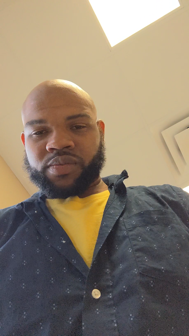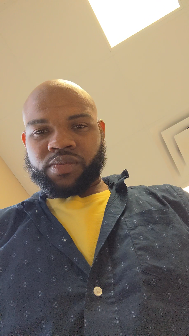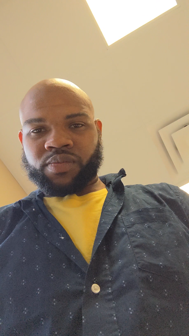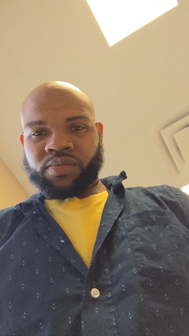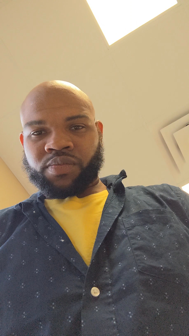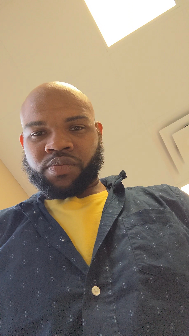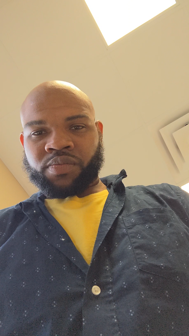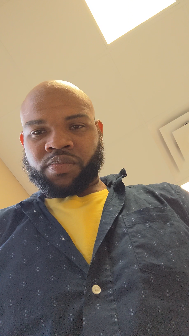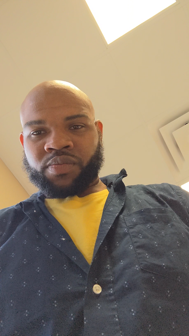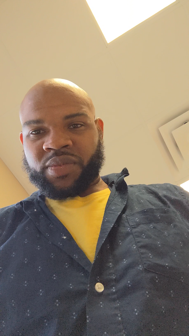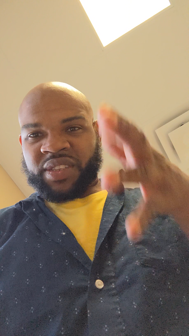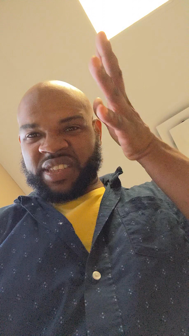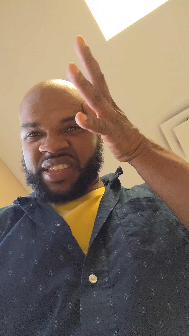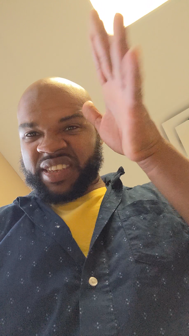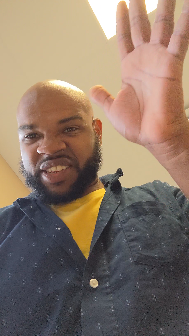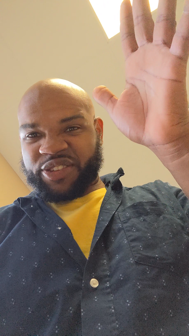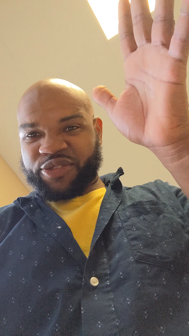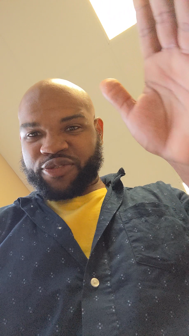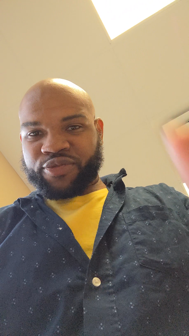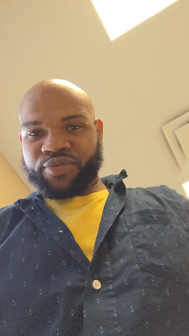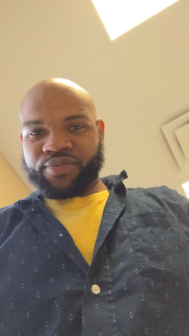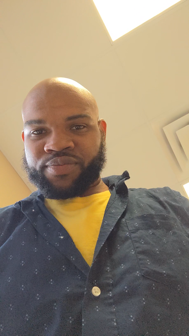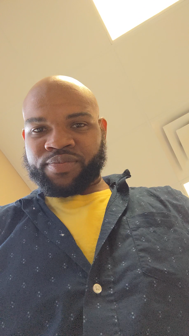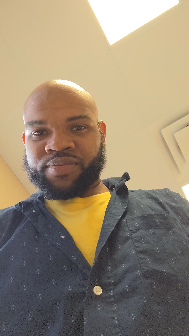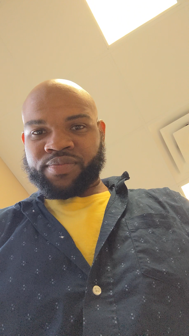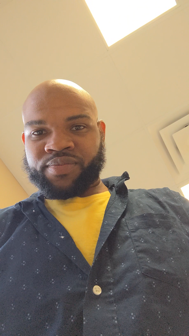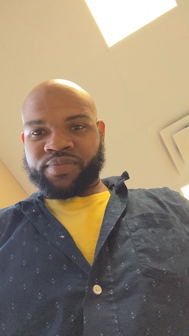deer